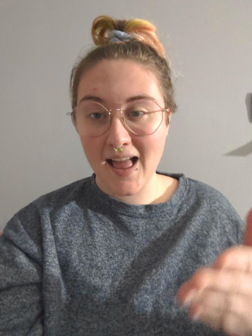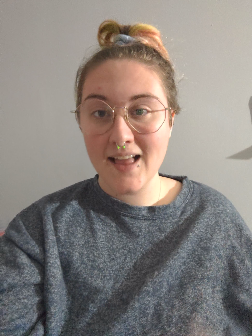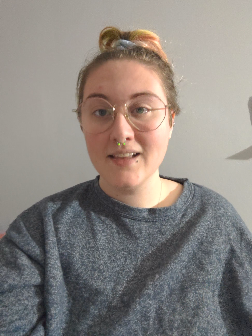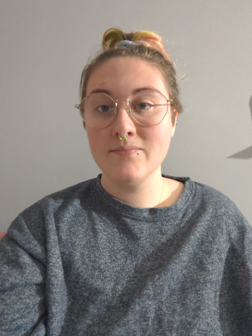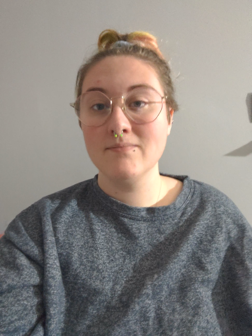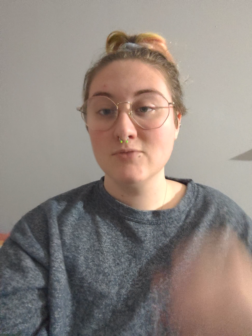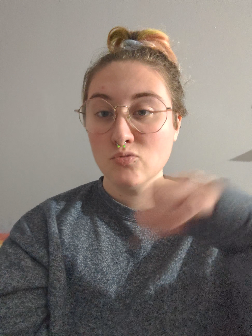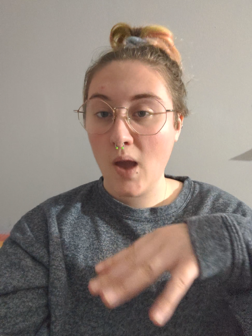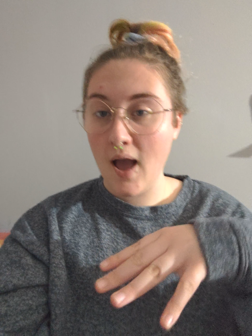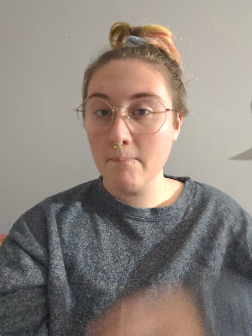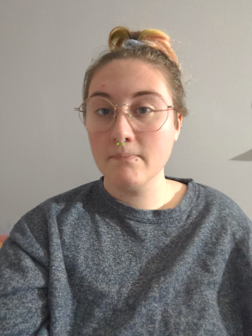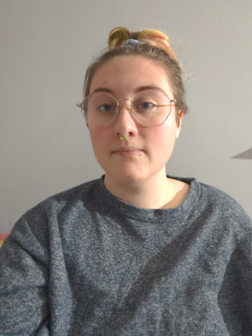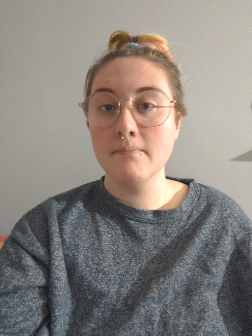drop